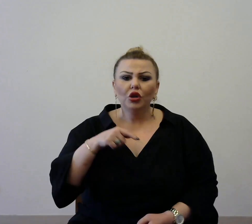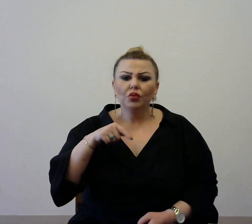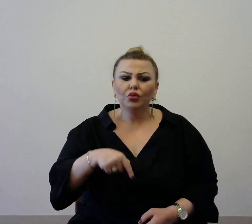burda